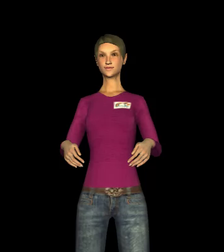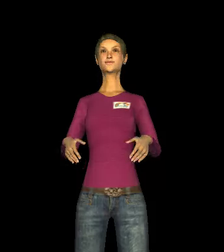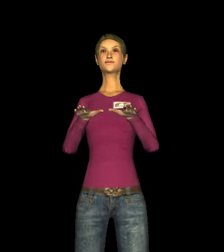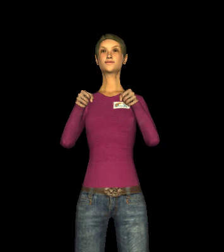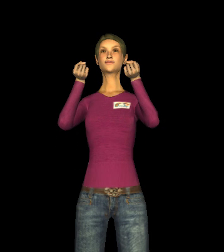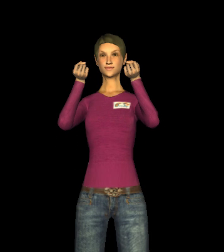ينقذ